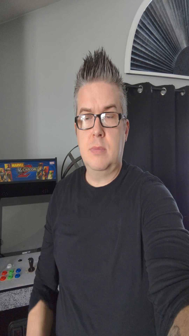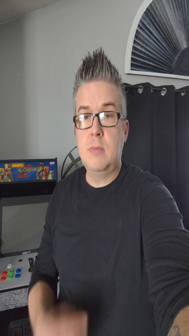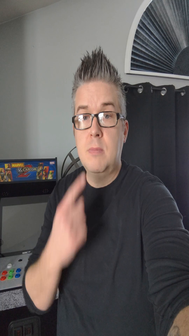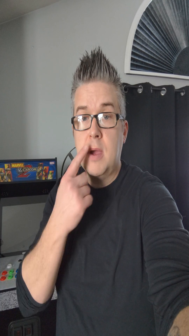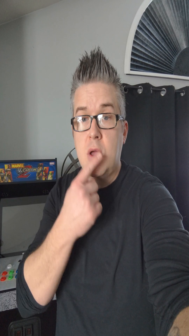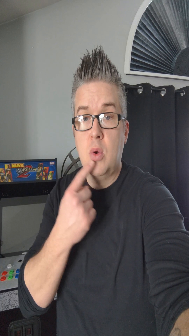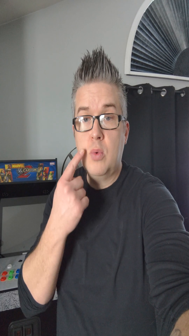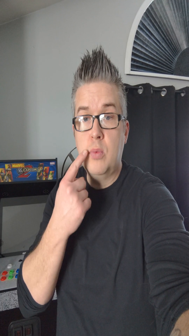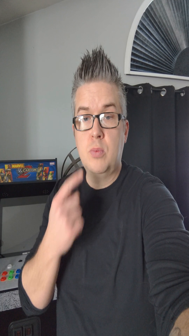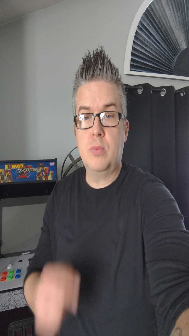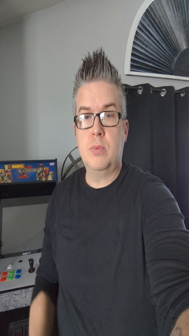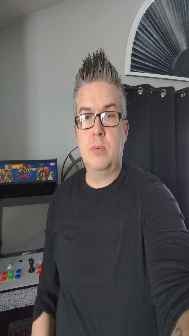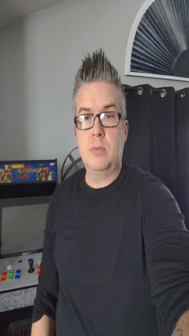mouth